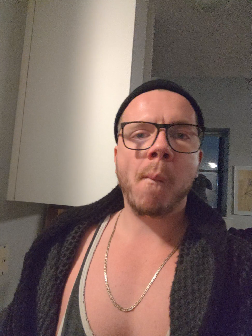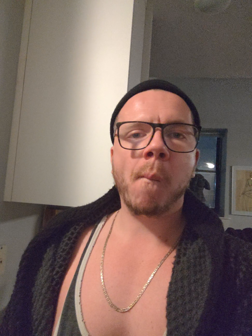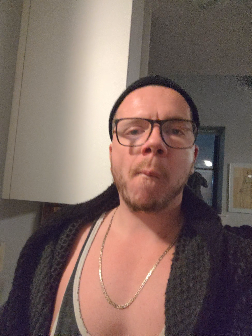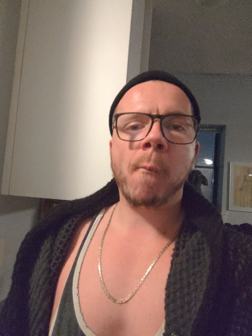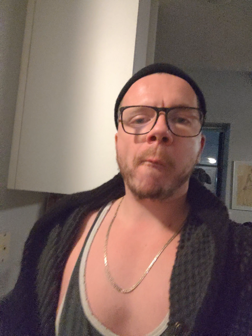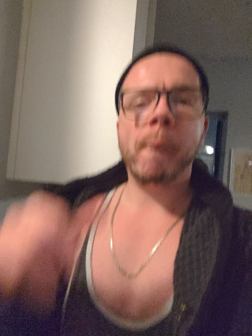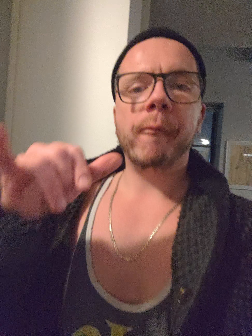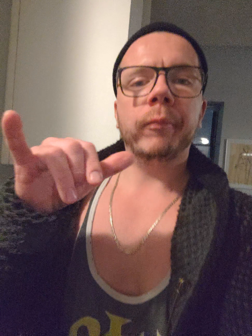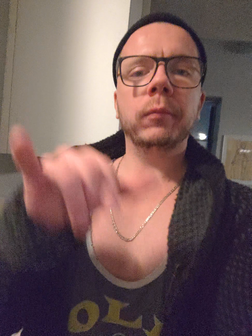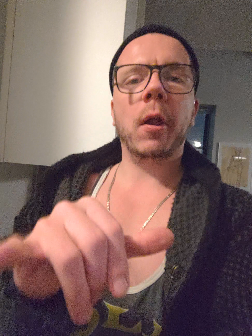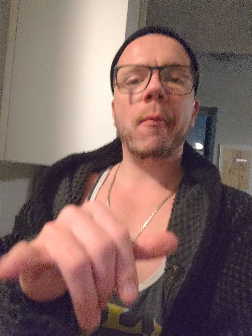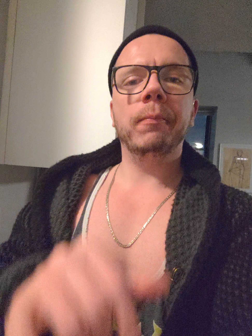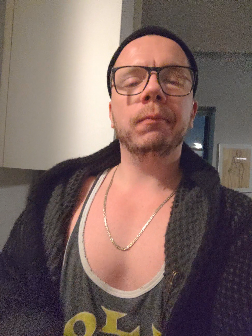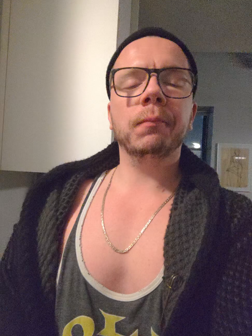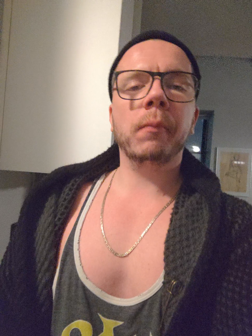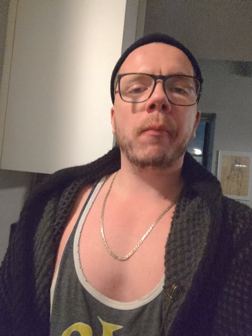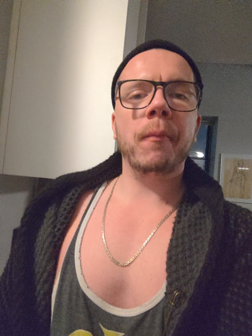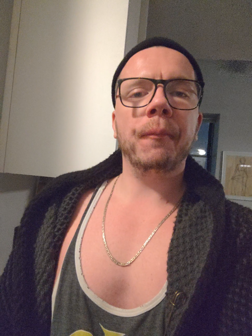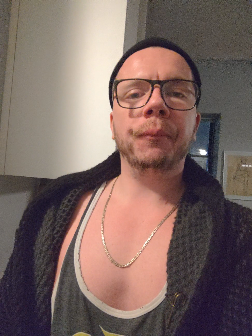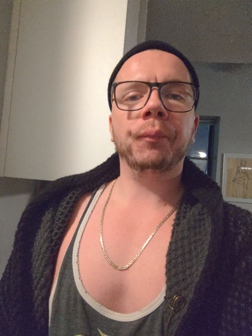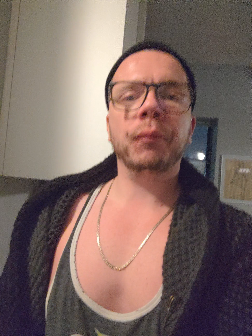stay